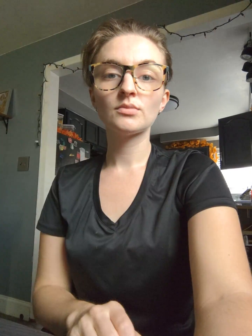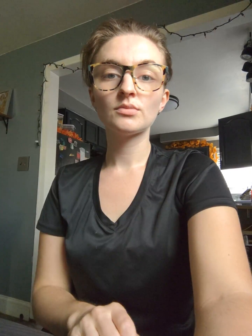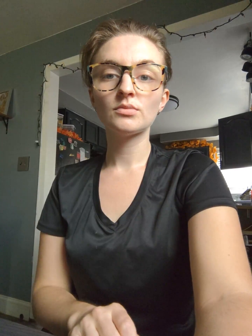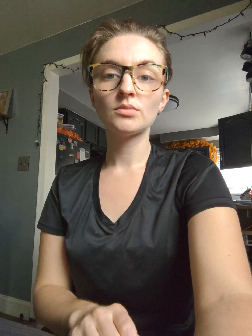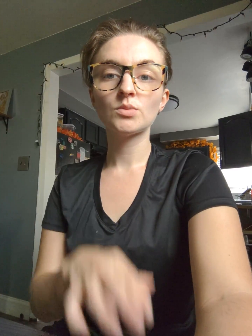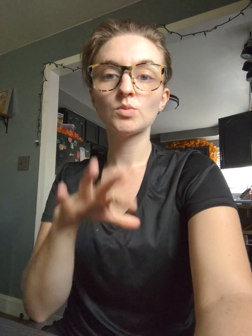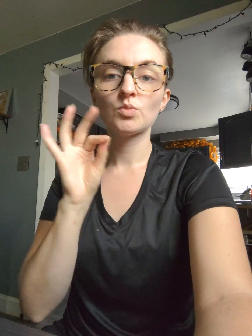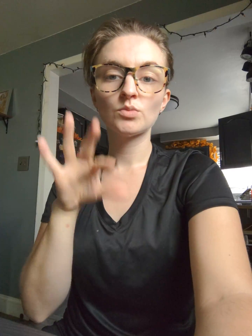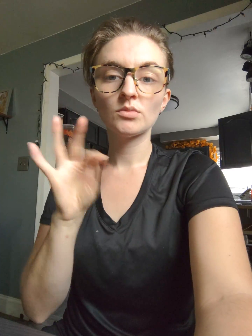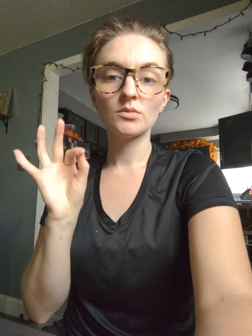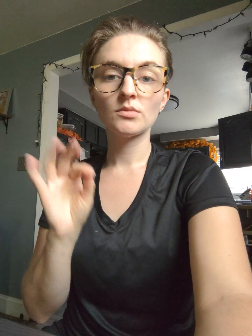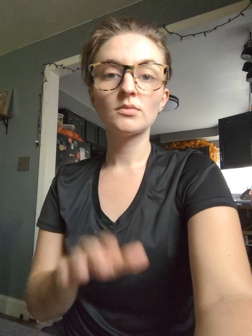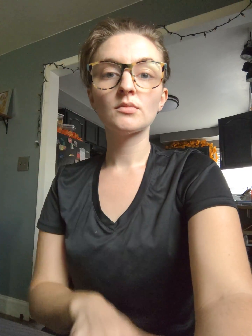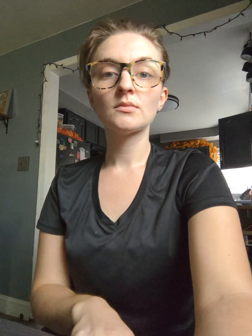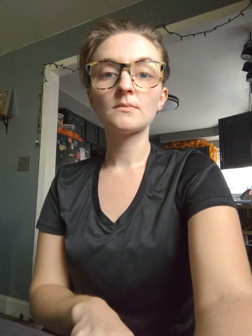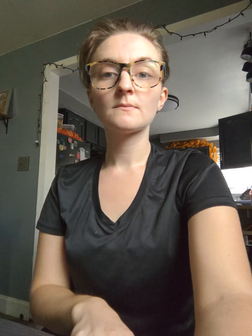choose